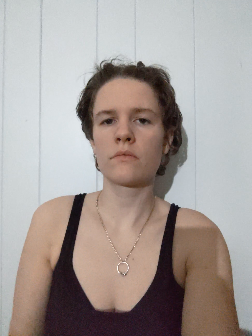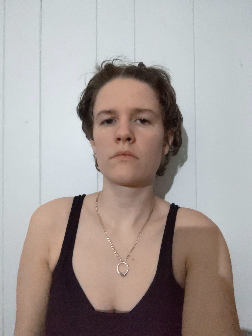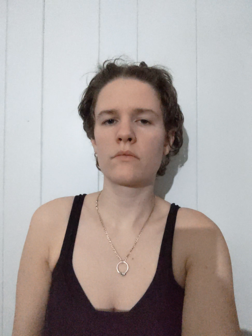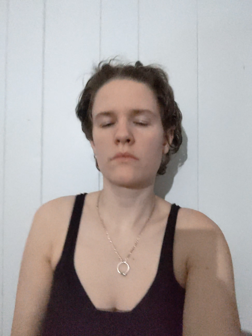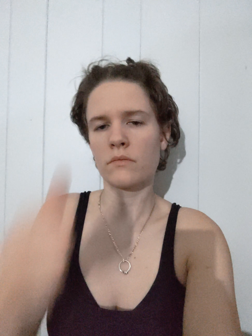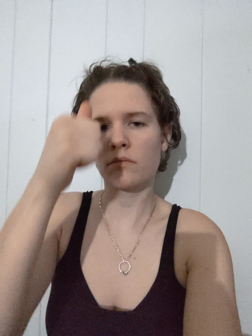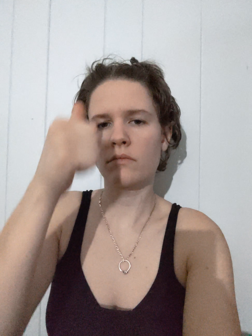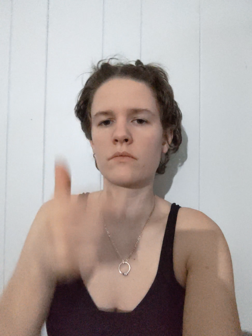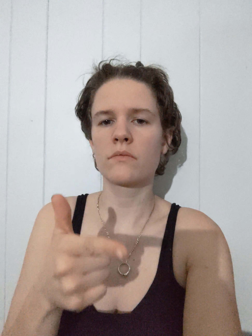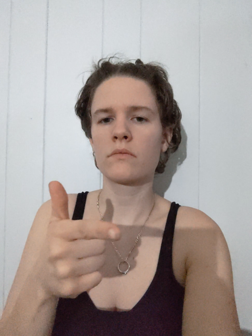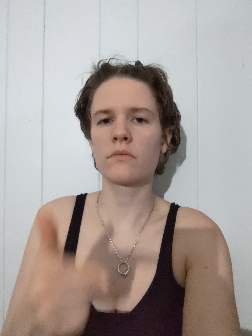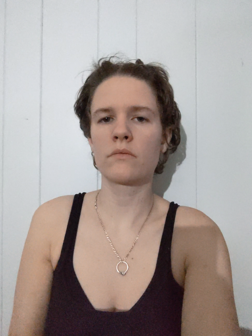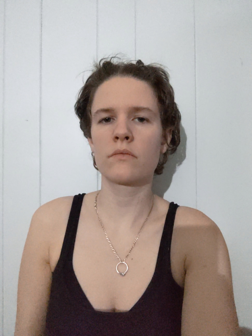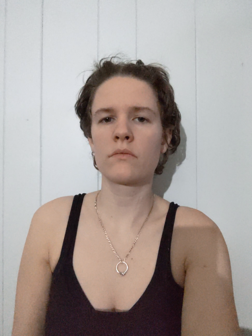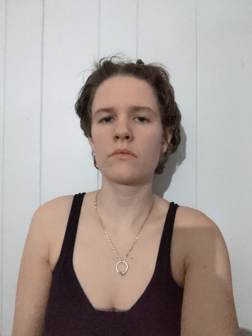brother